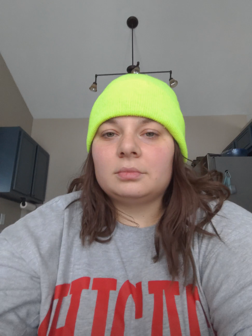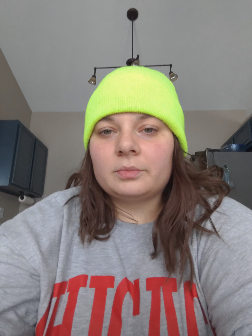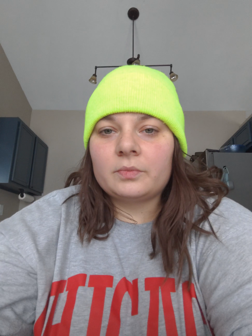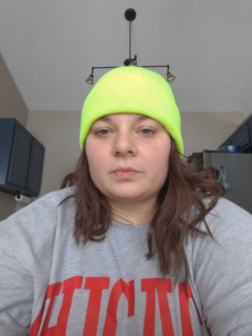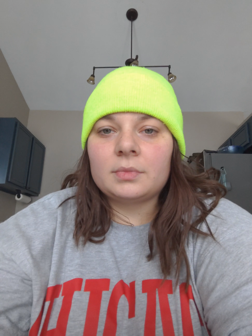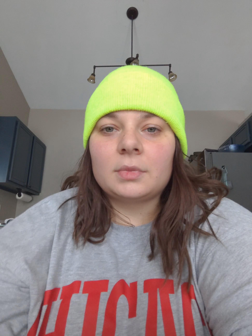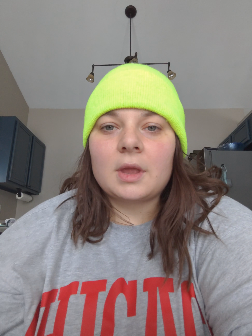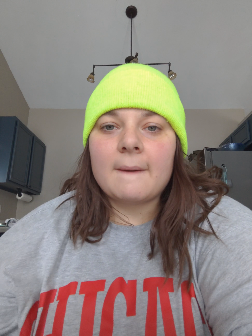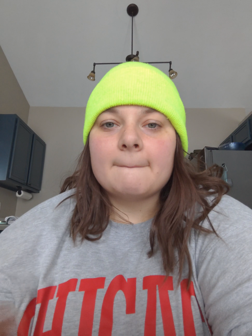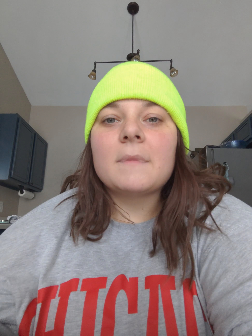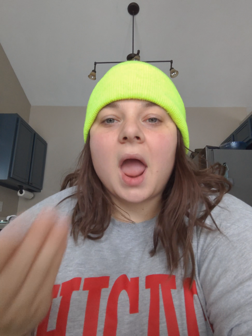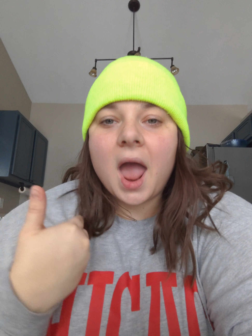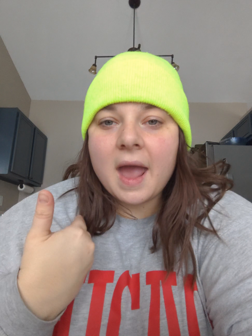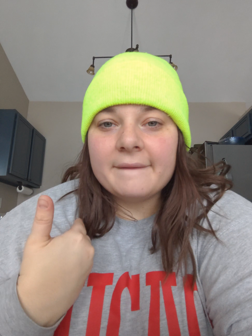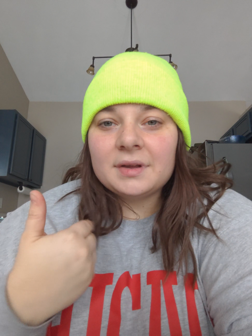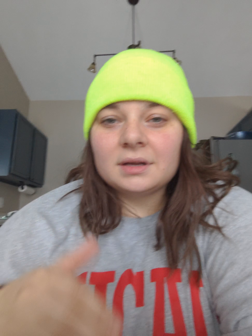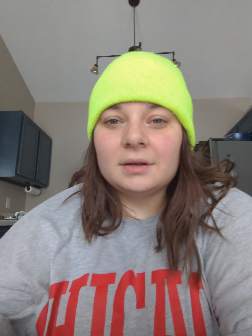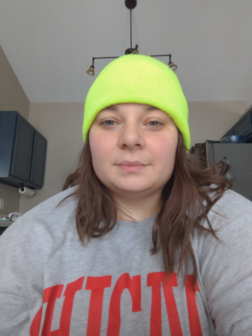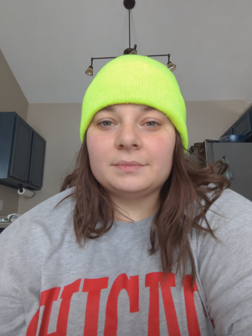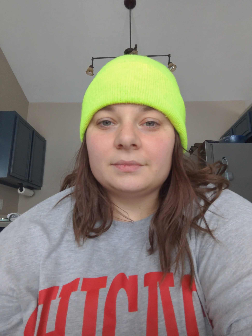have